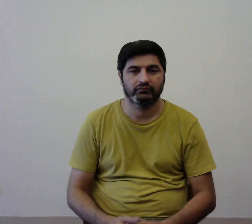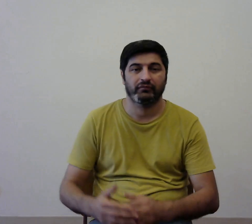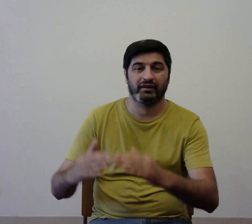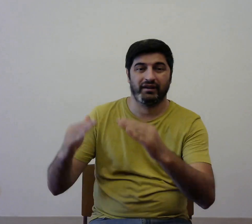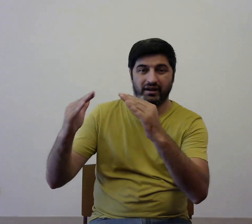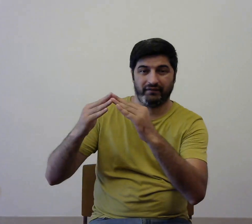ev